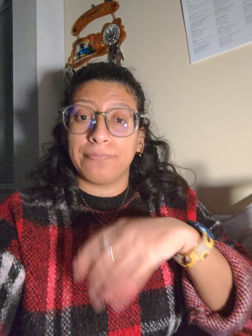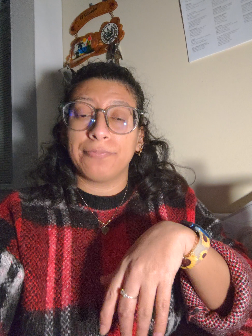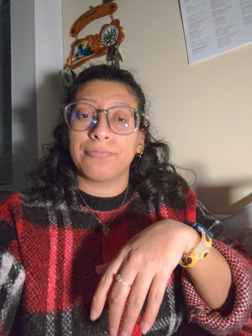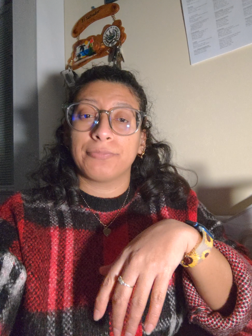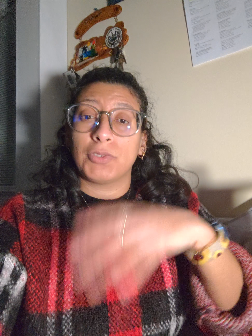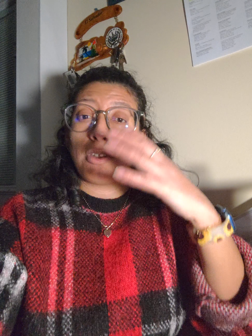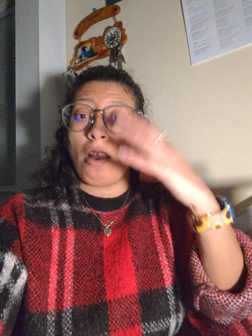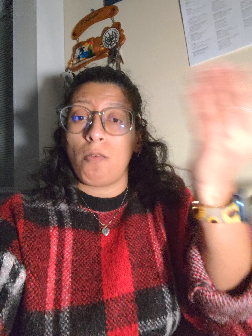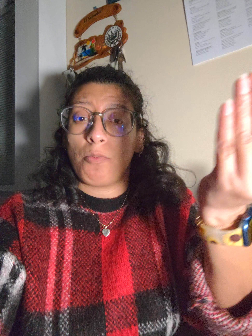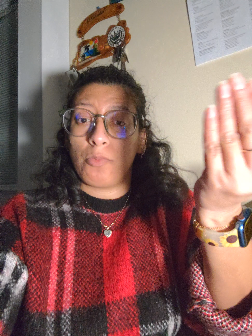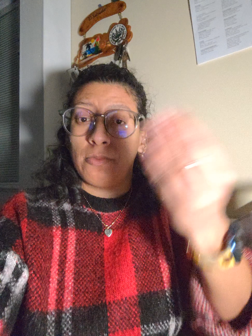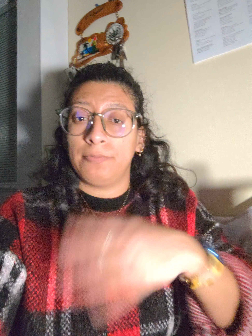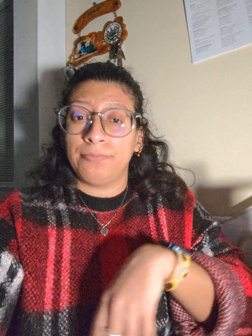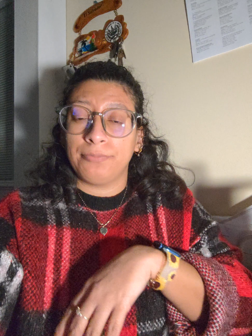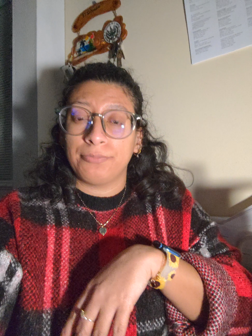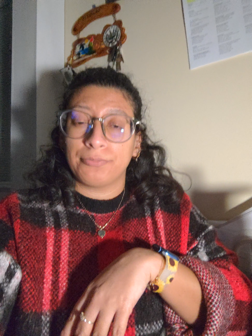go